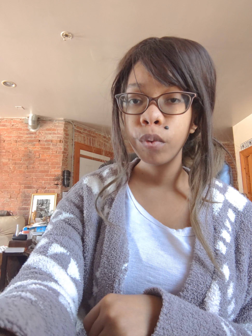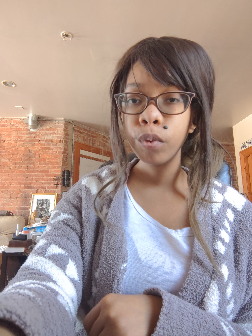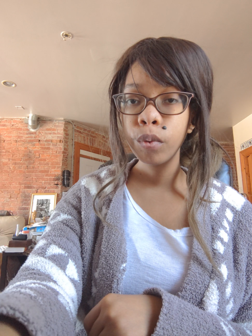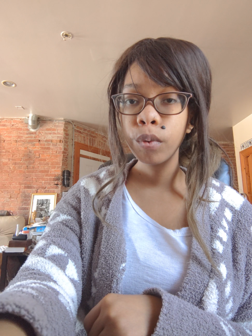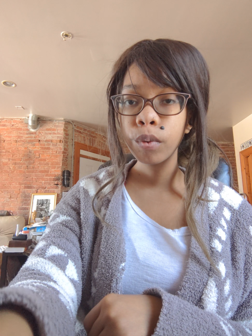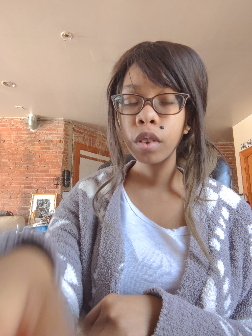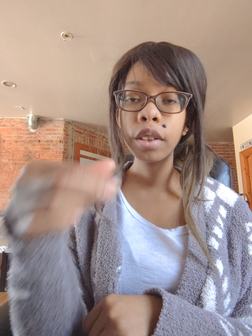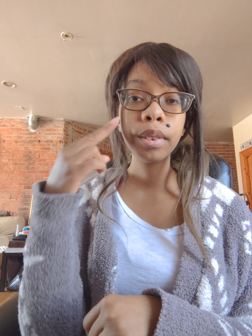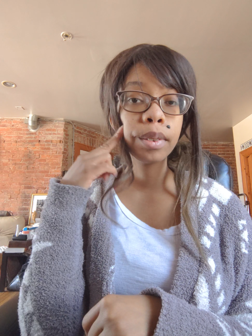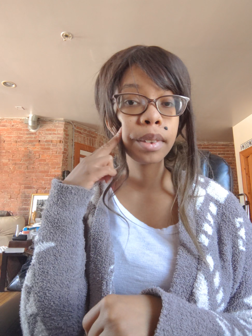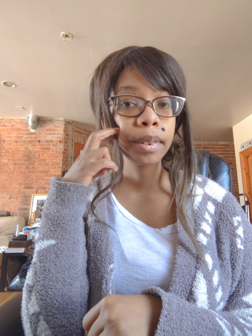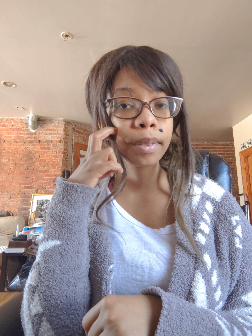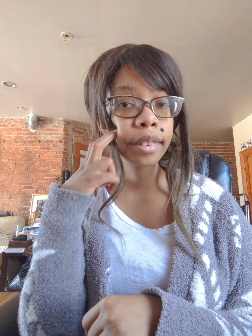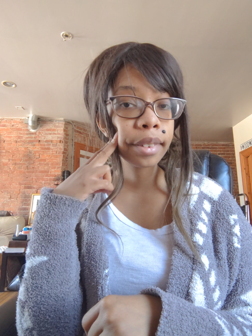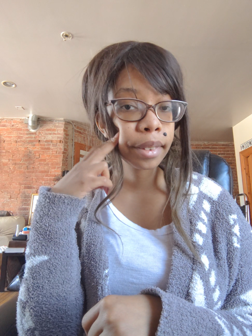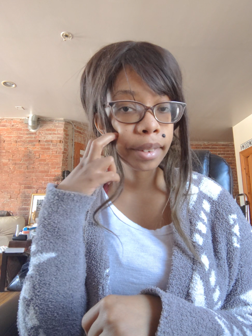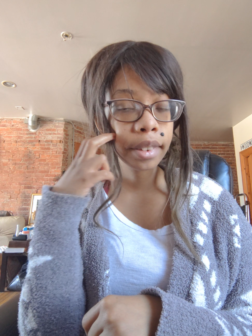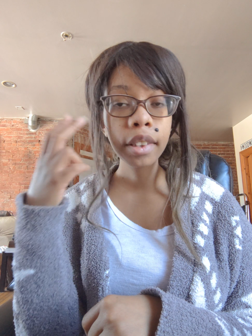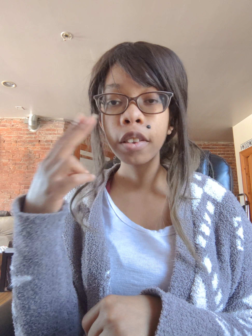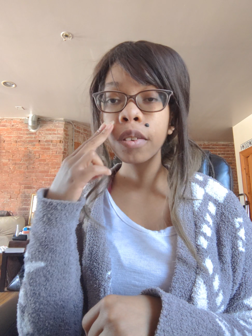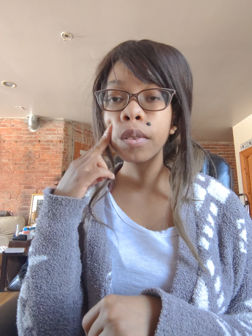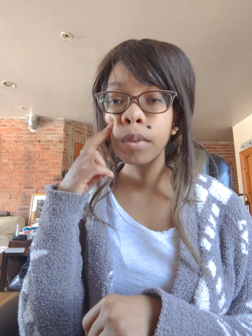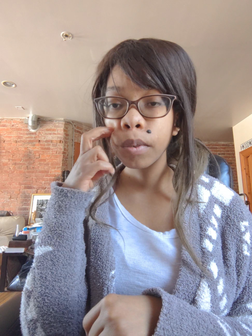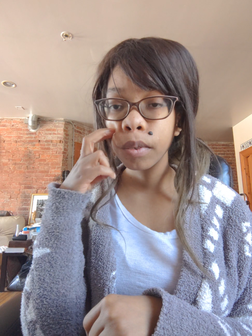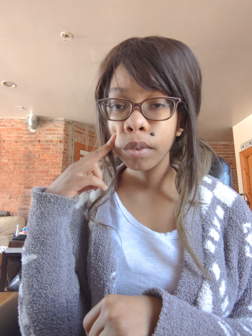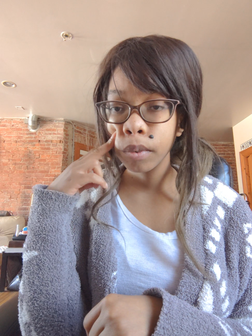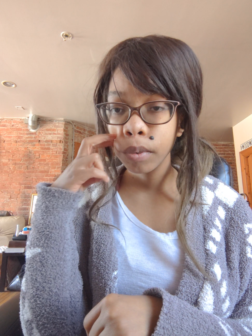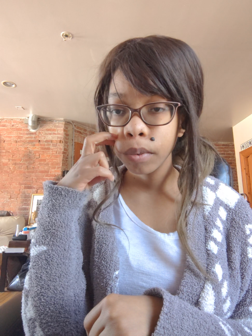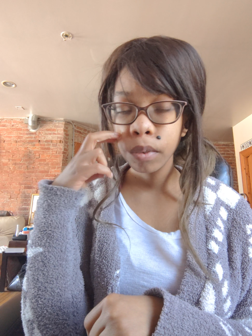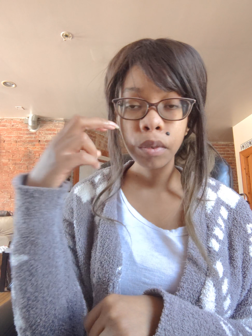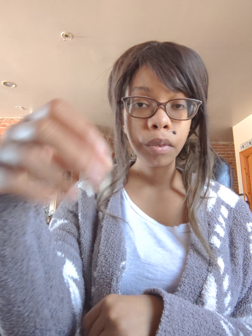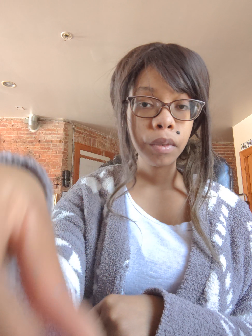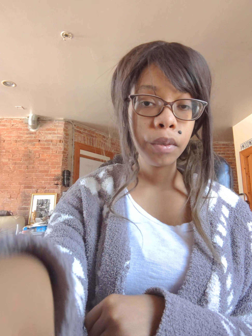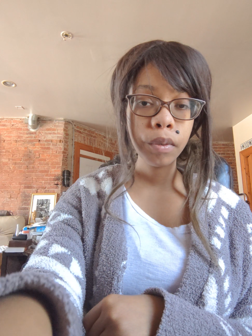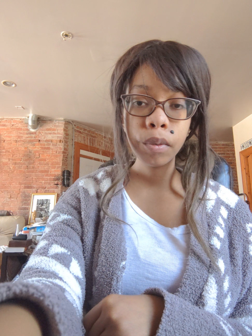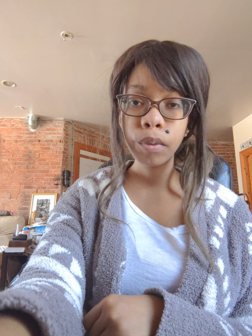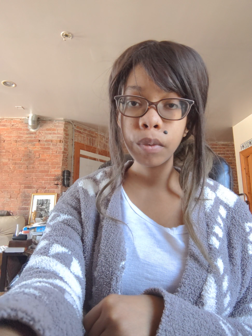gum